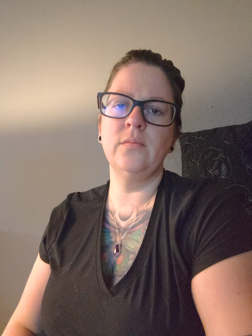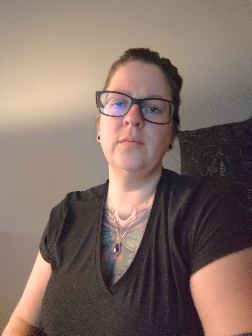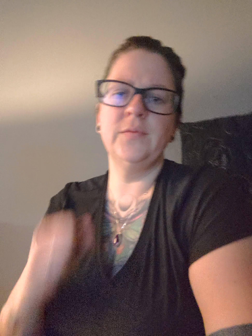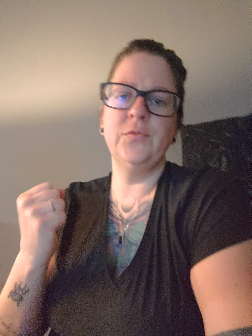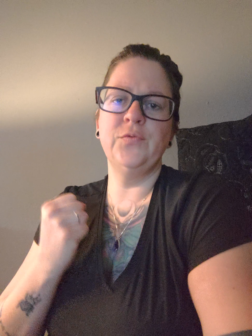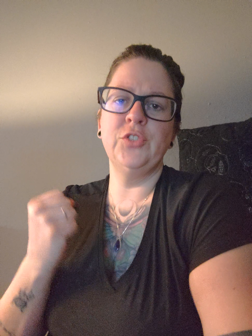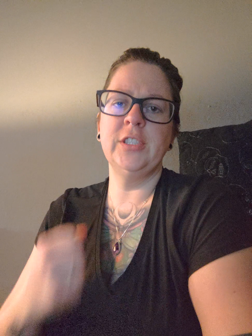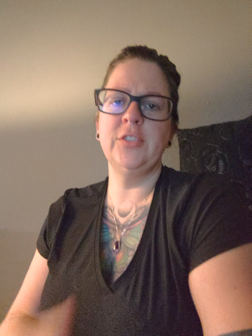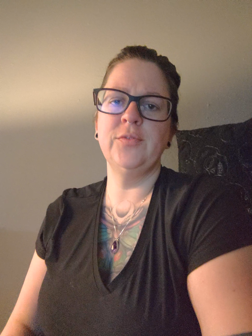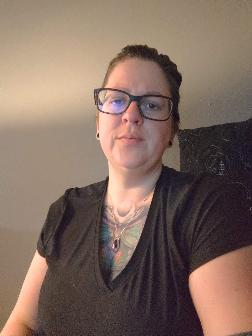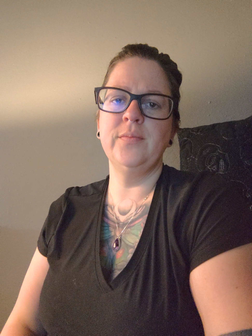refrigerator